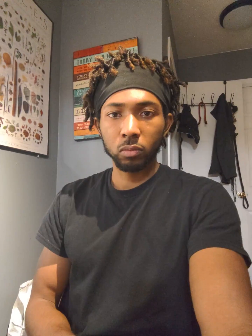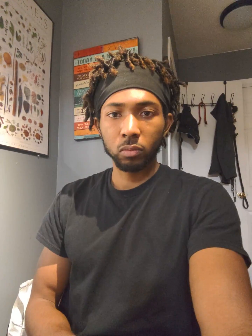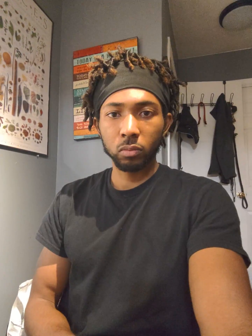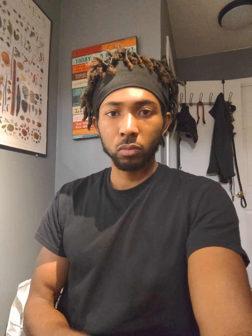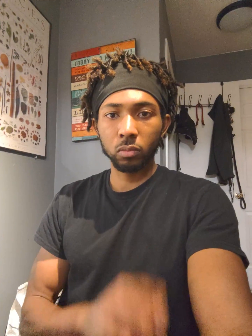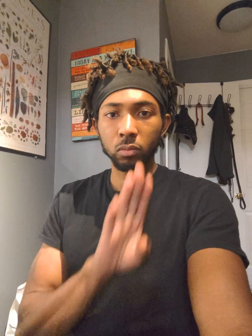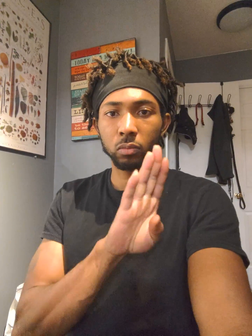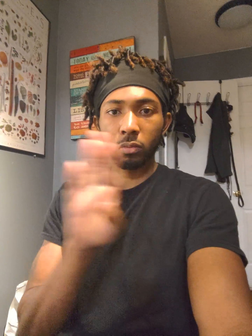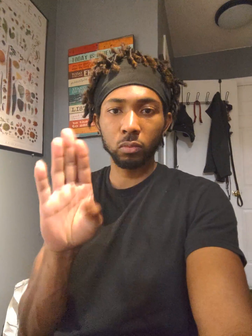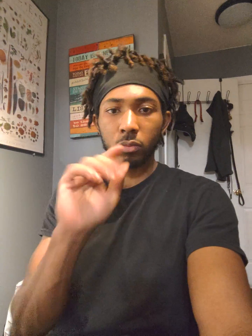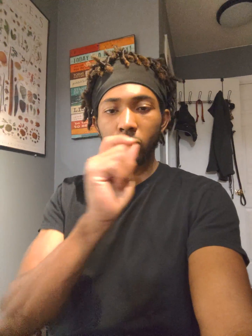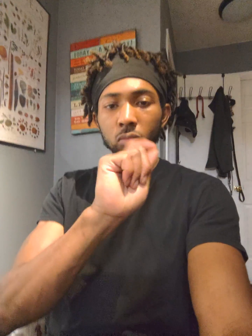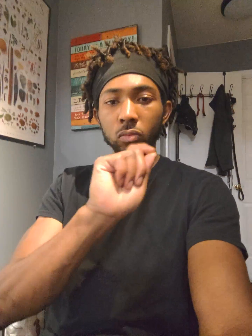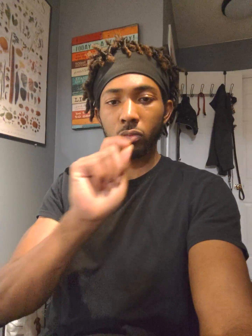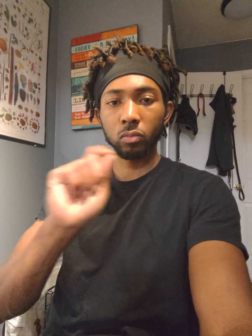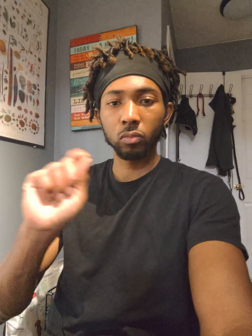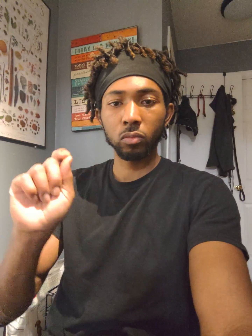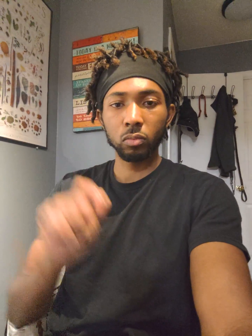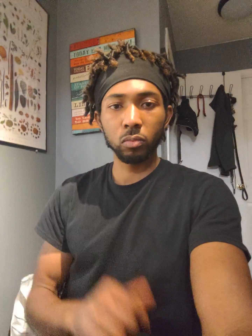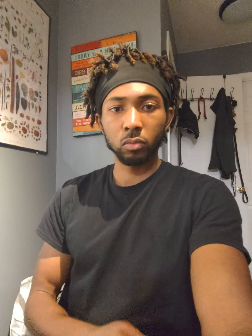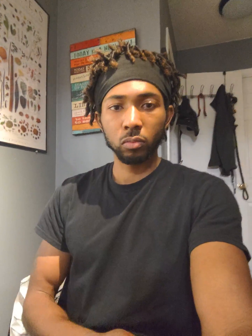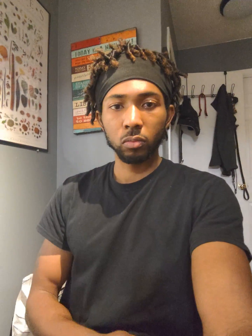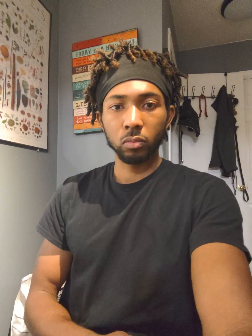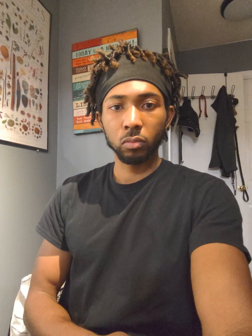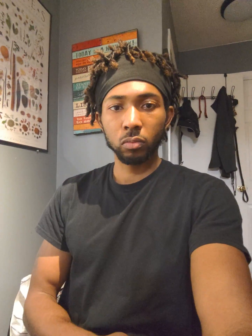chalk